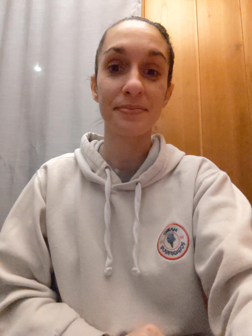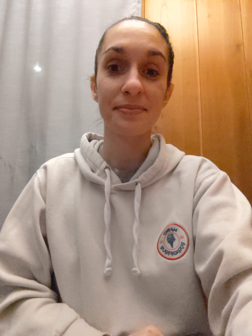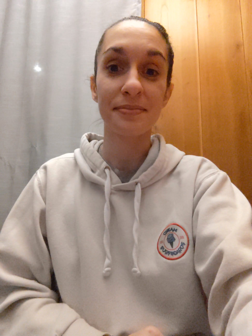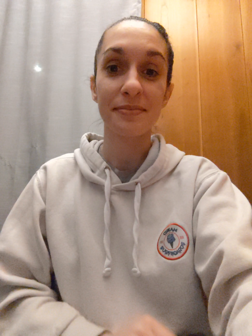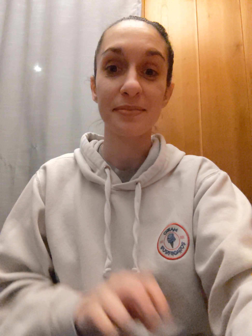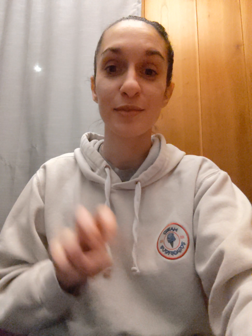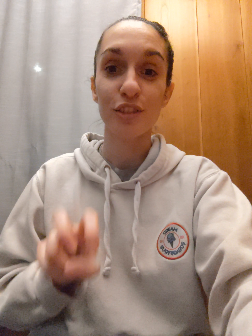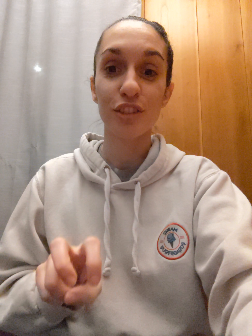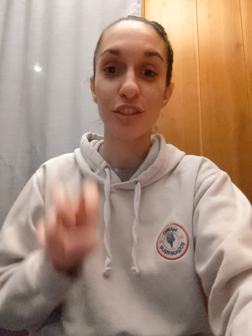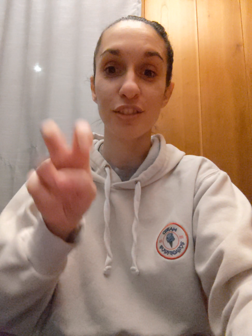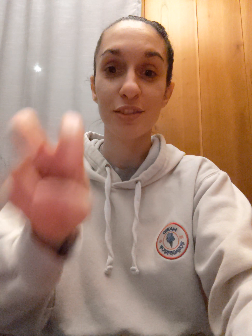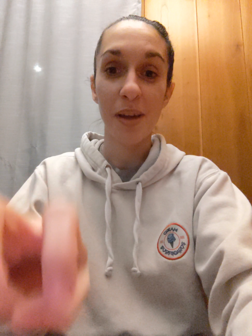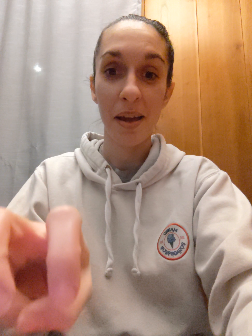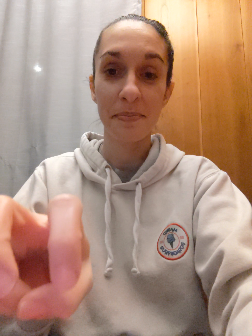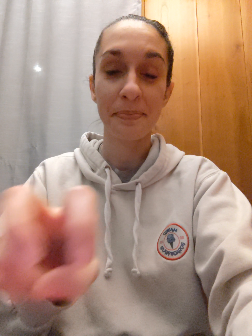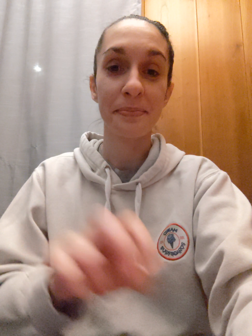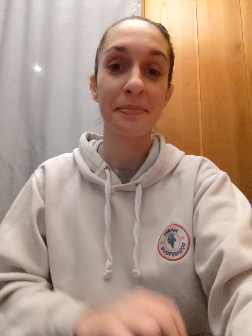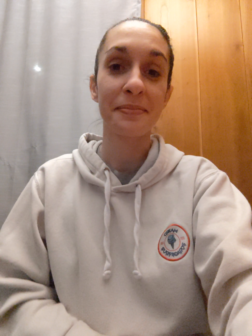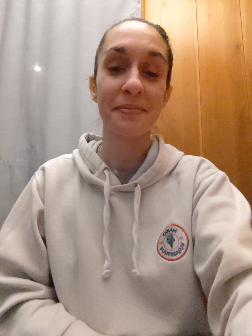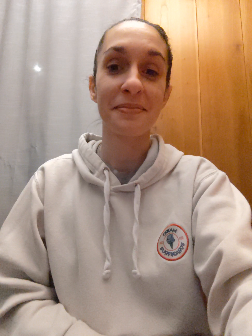jump